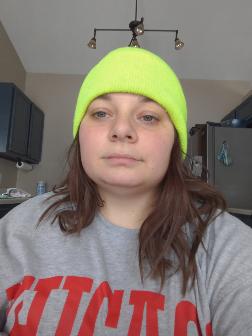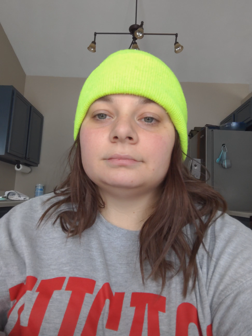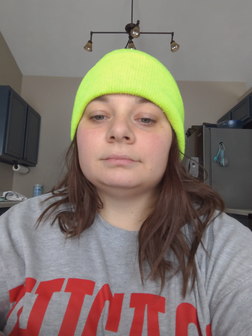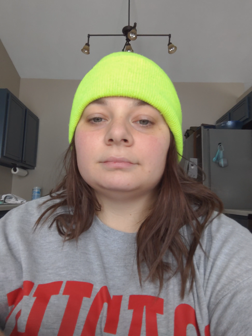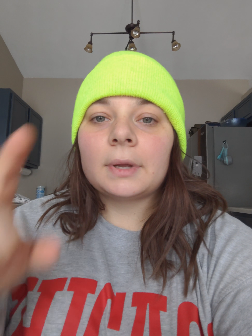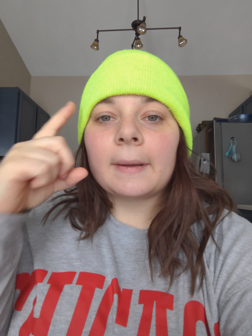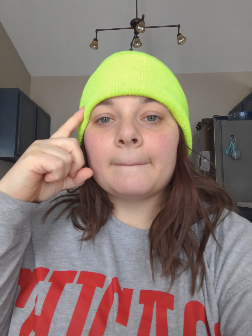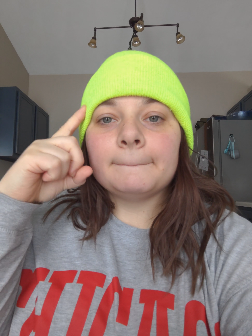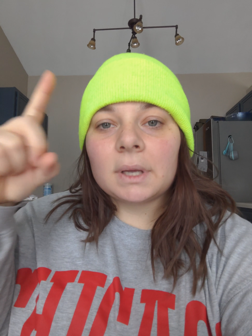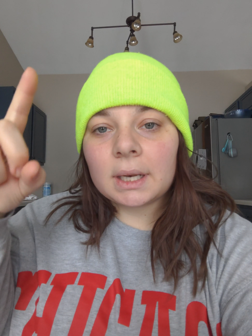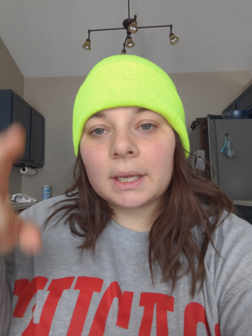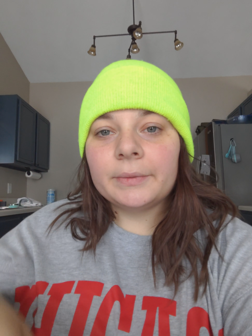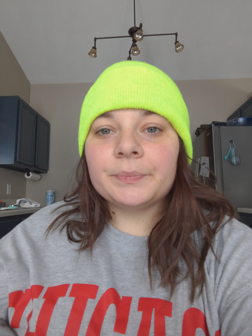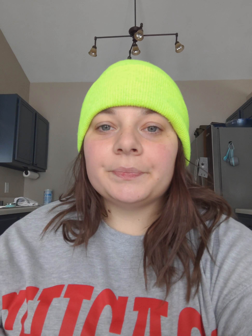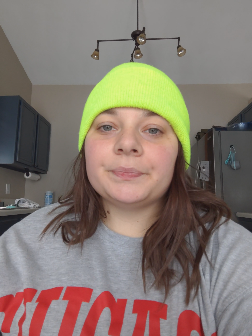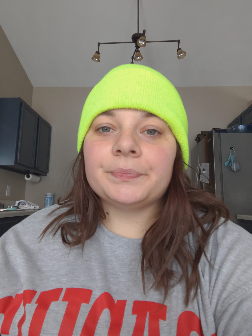penny